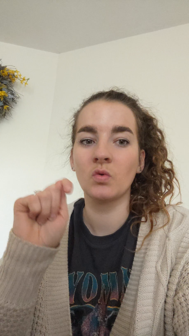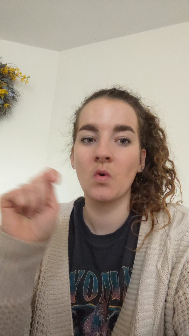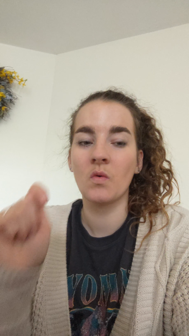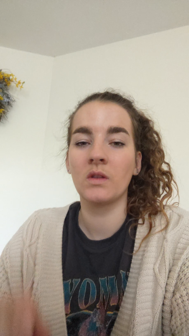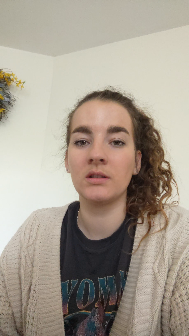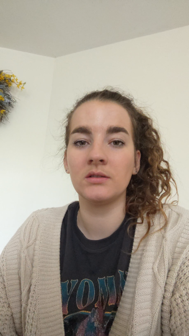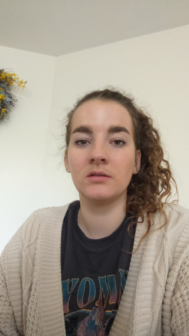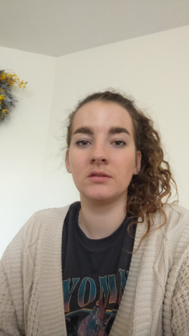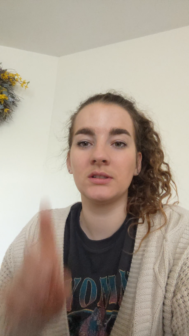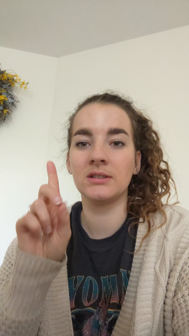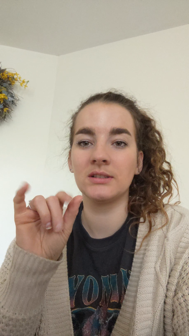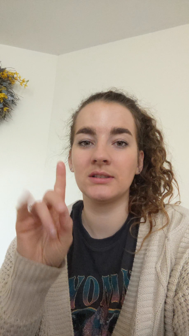did